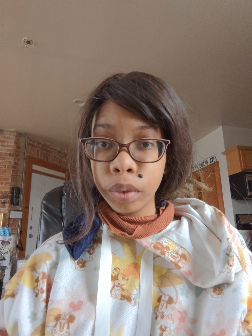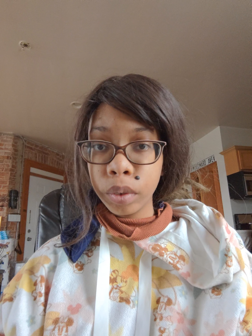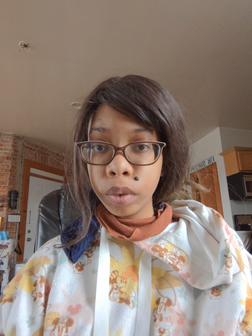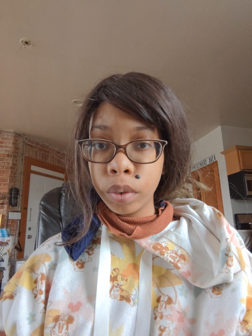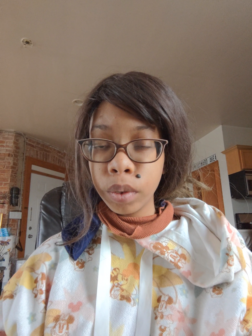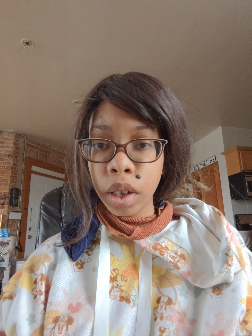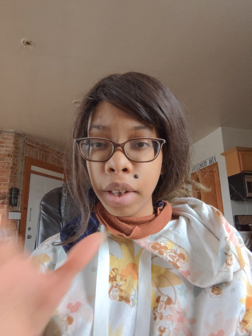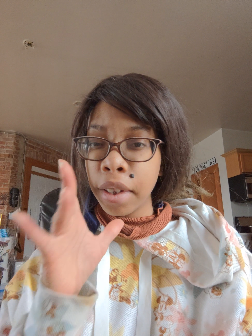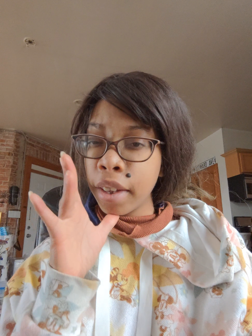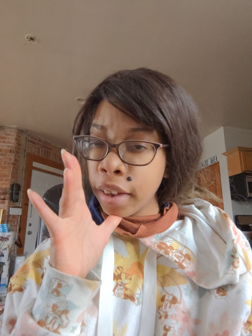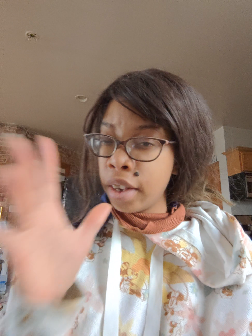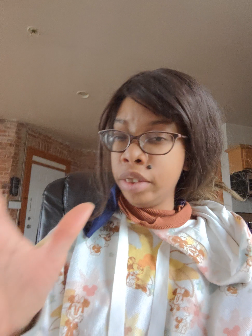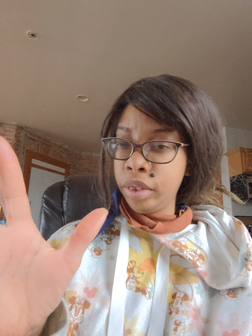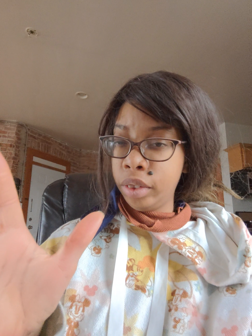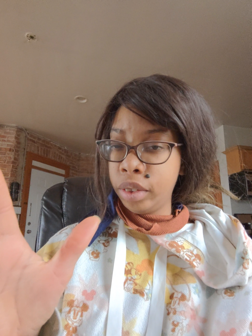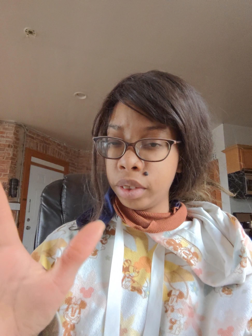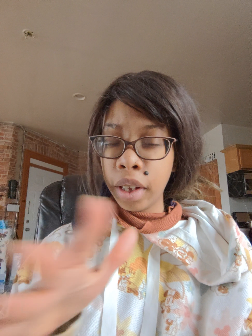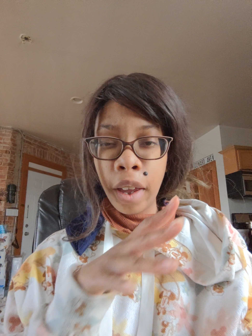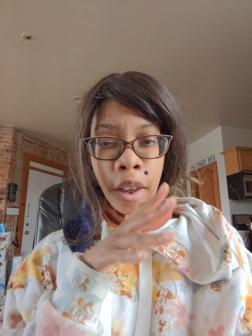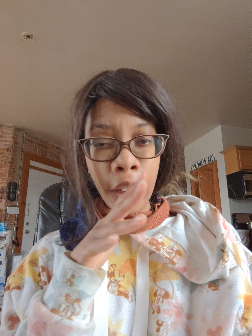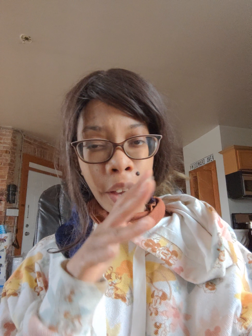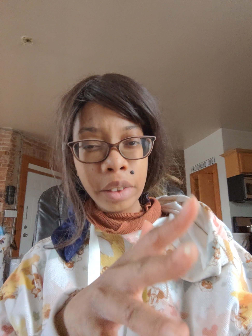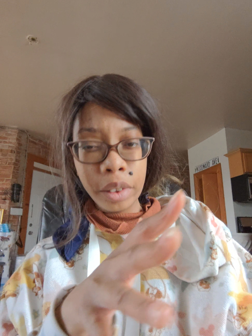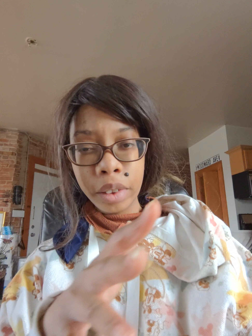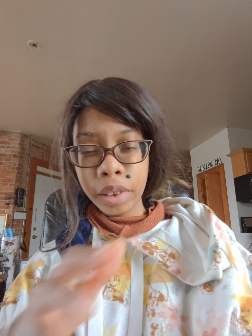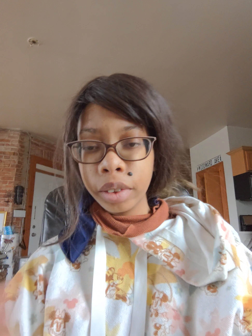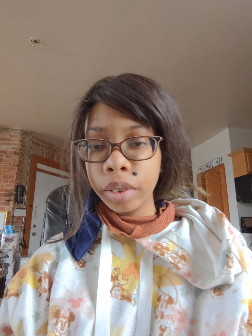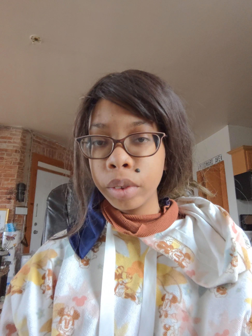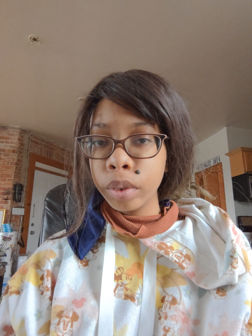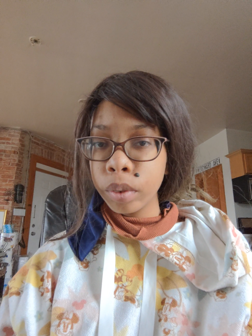hate